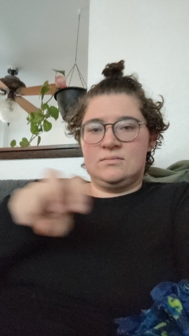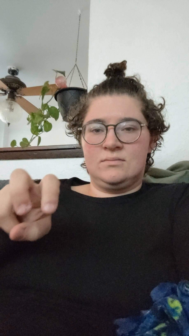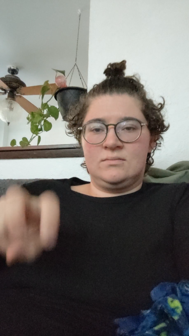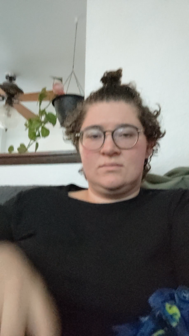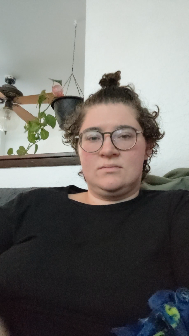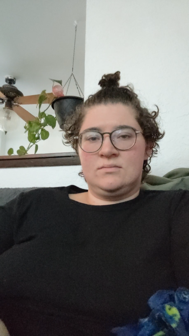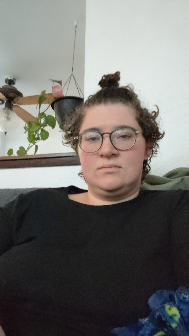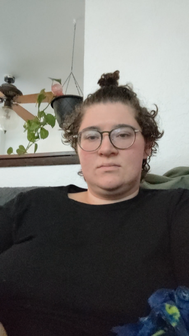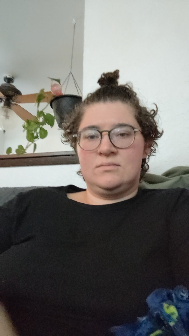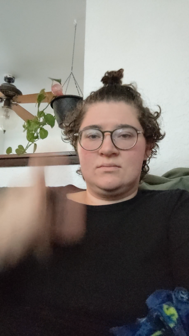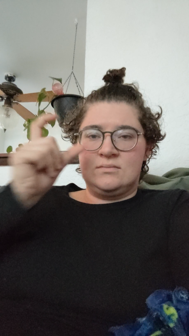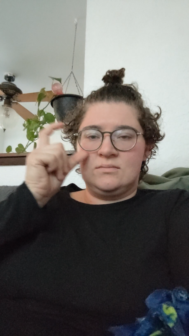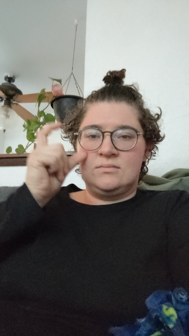glasses